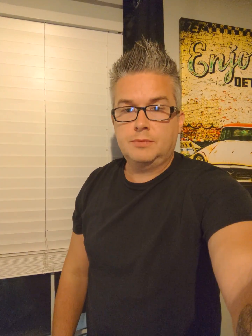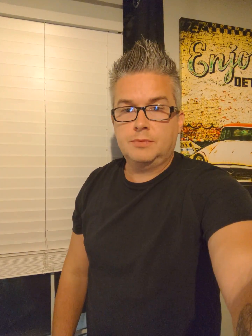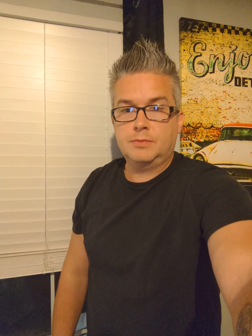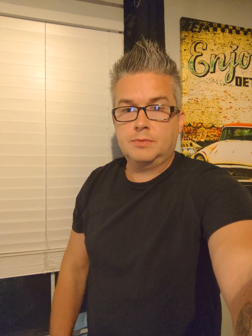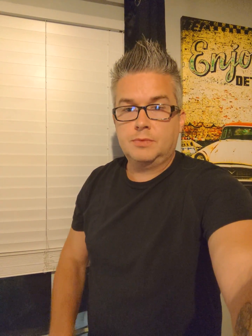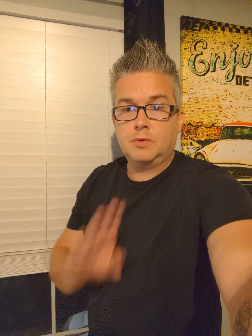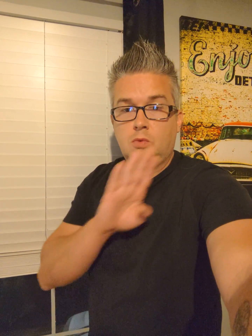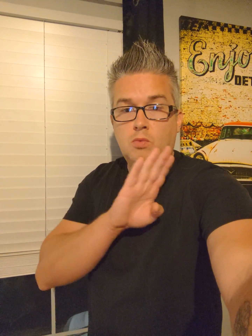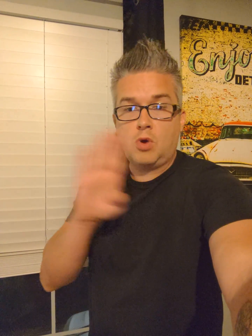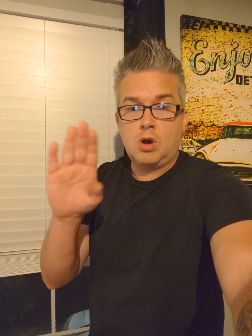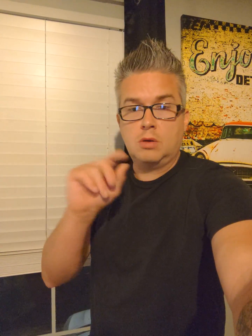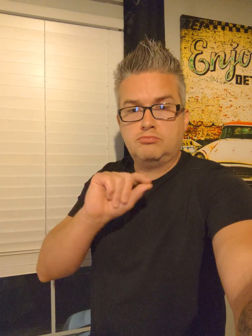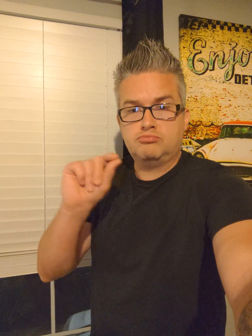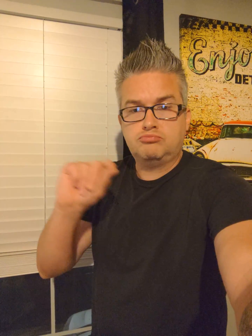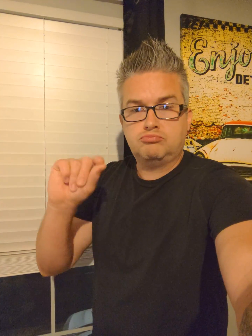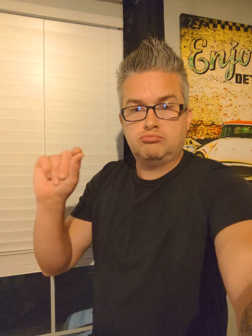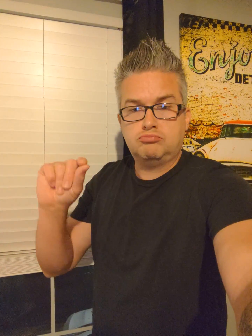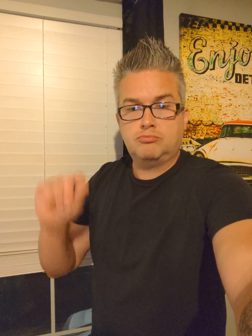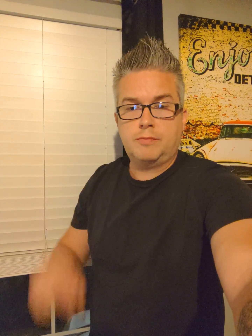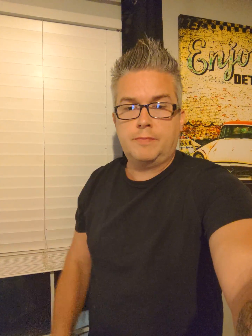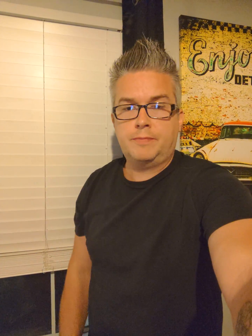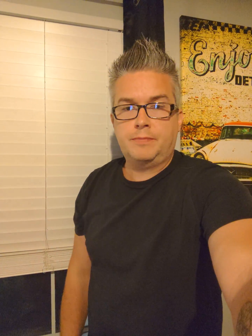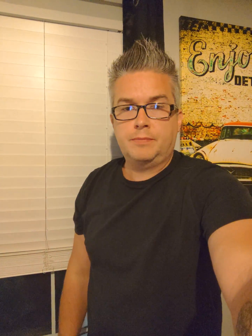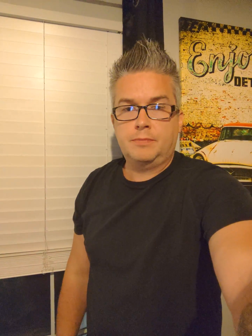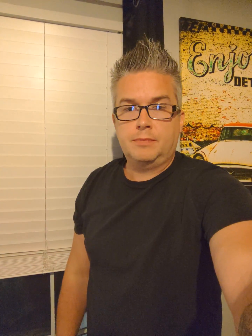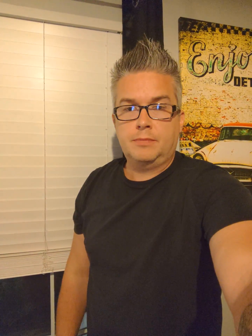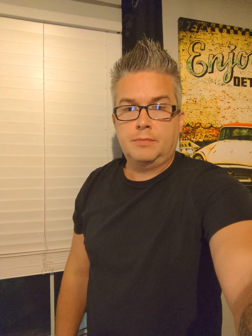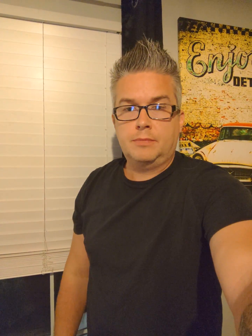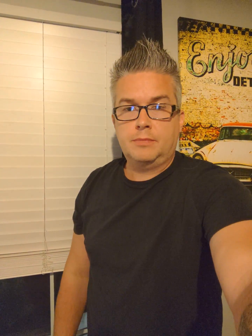chalk